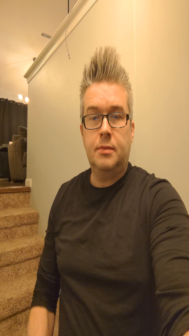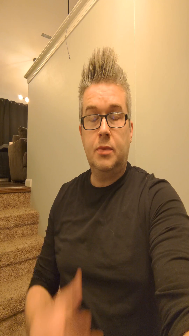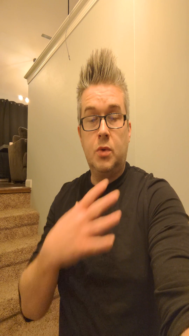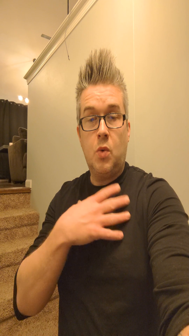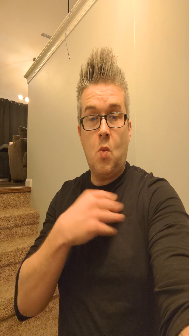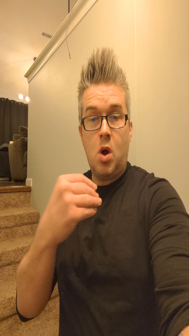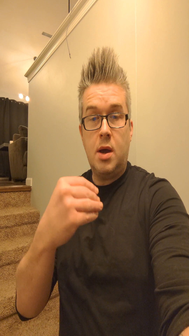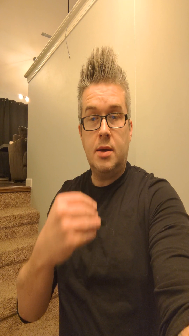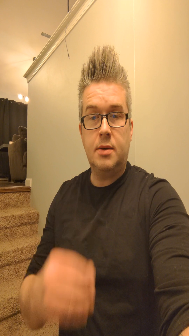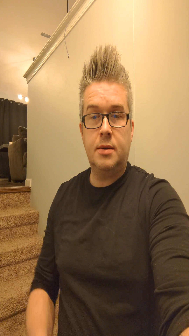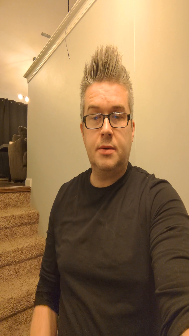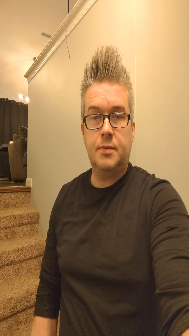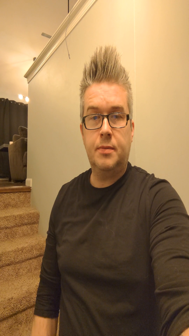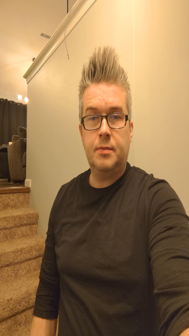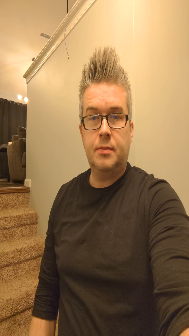white